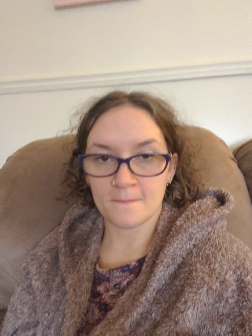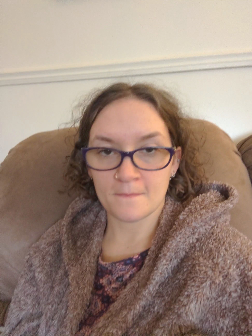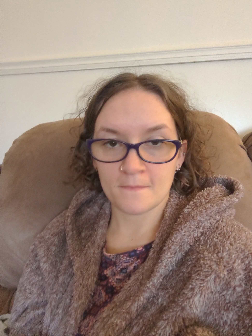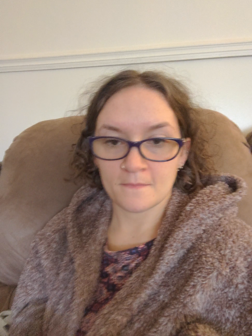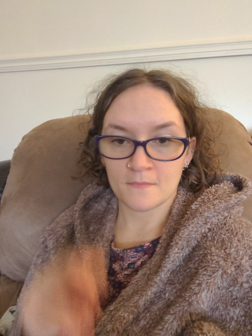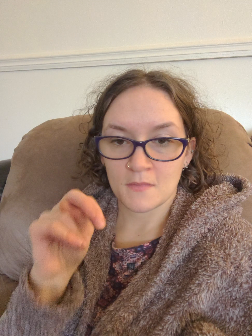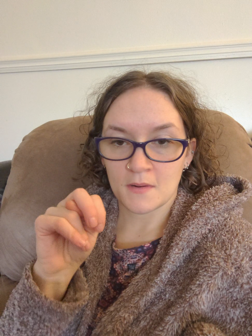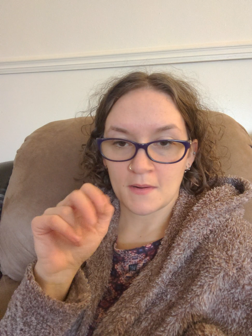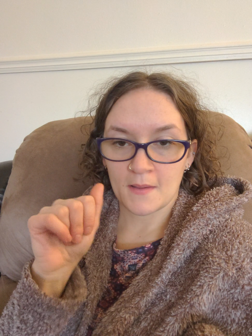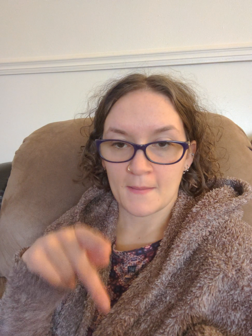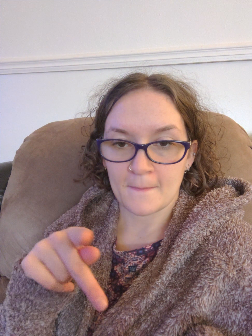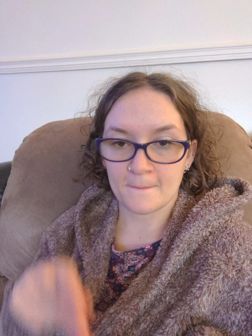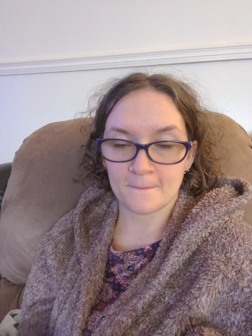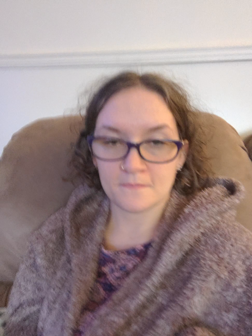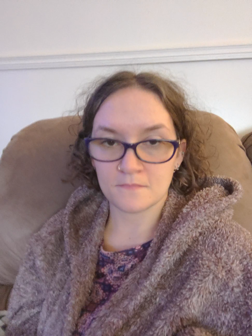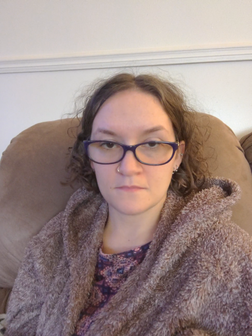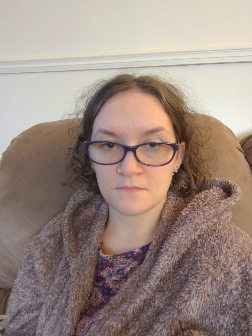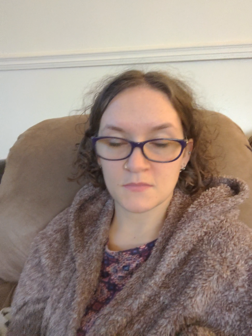nap